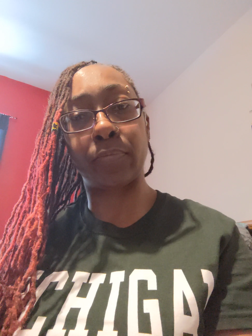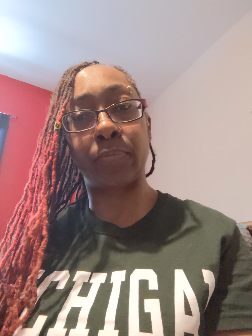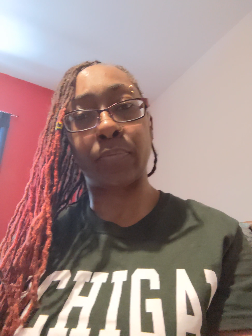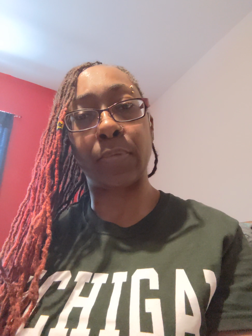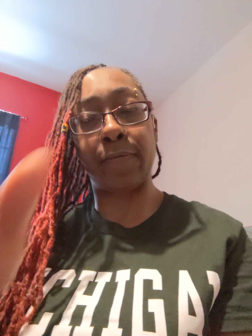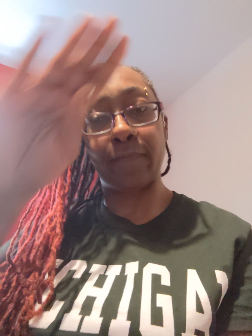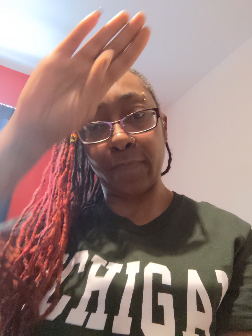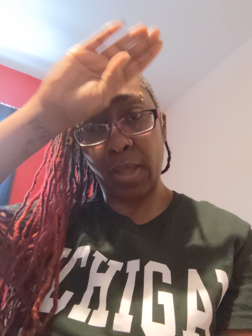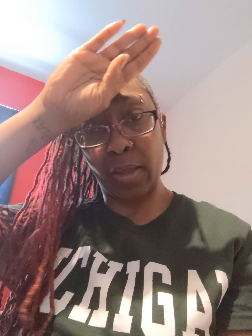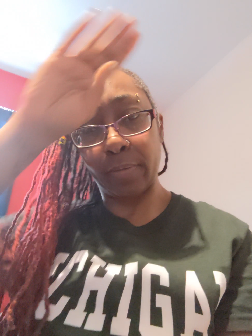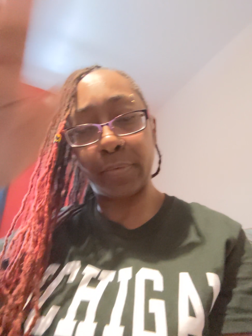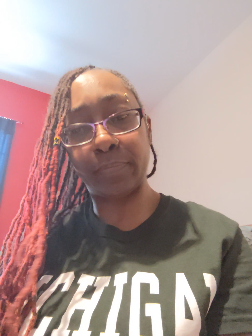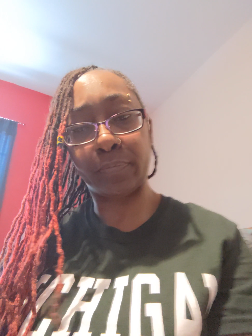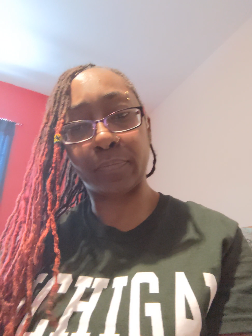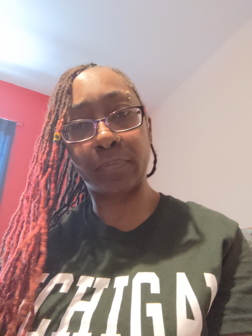fireman